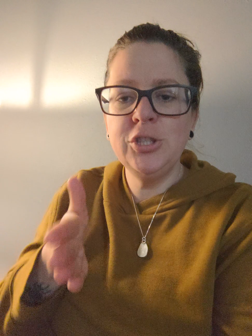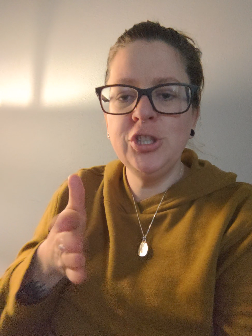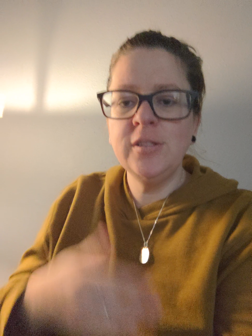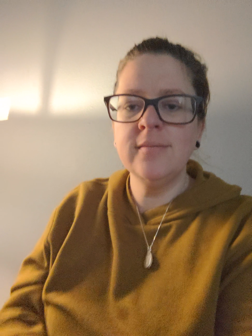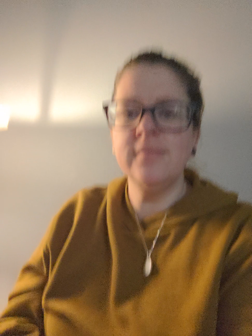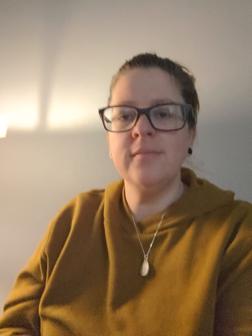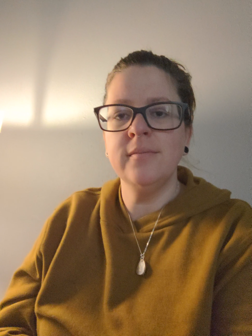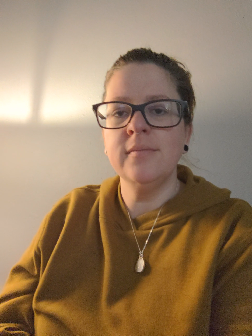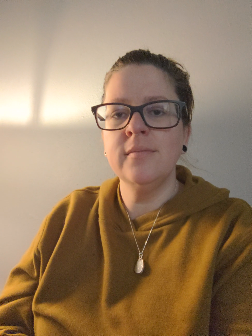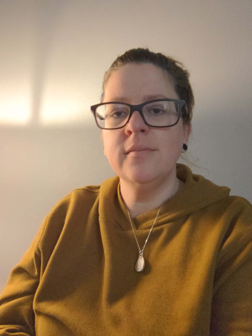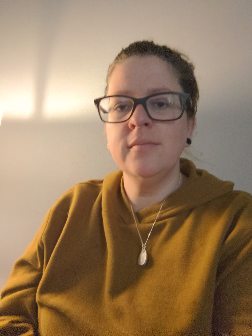person